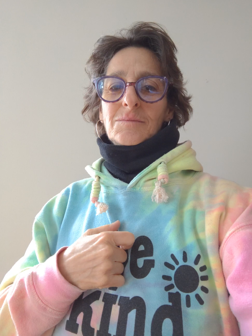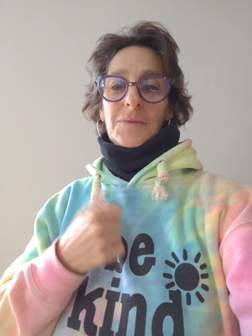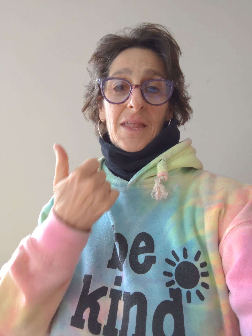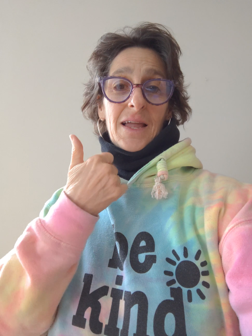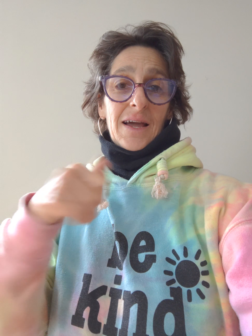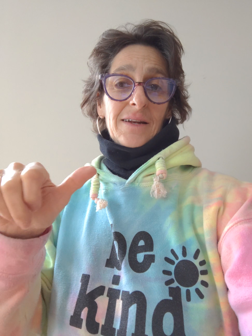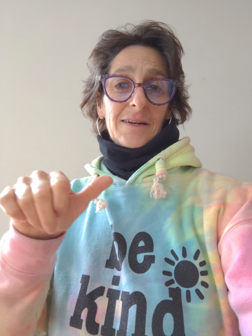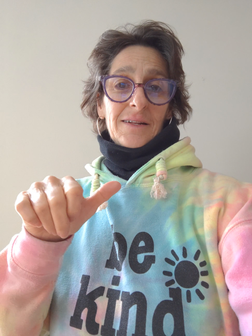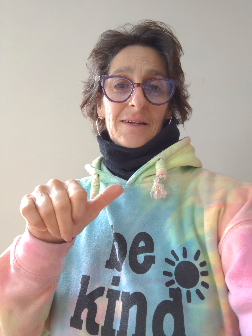any